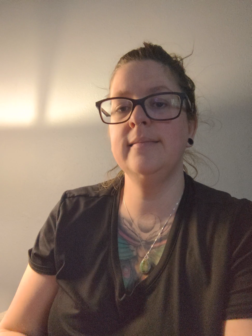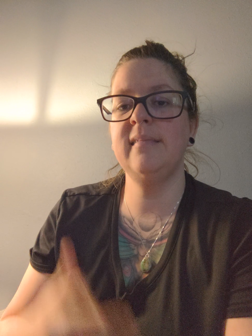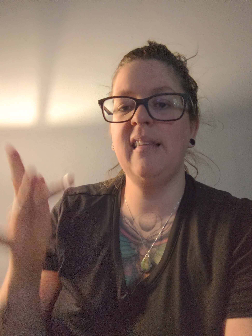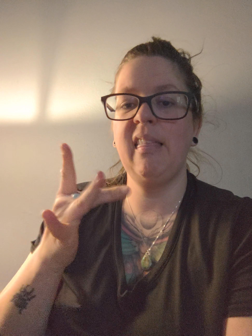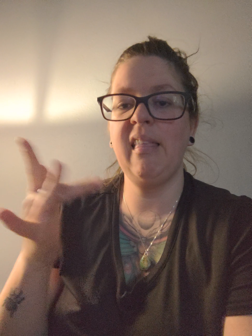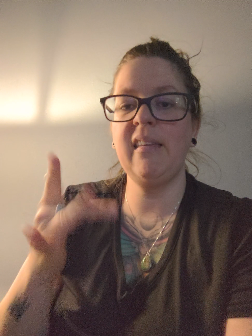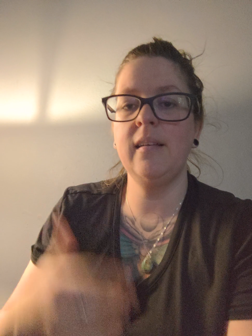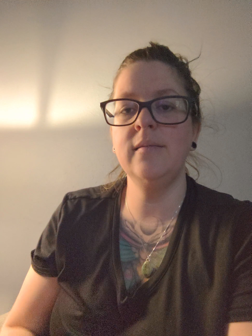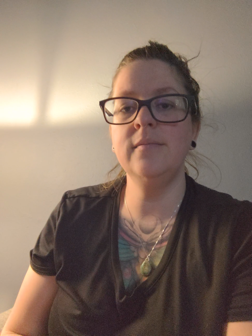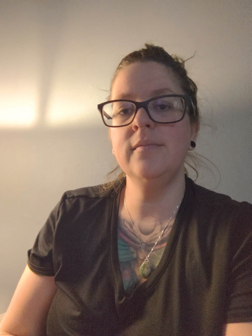yucky